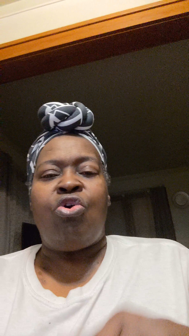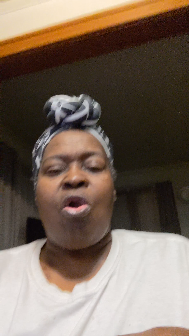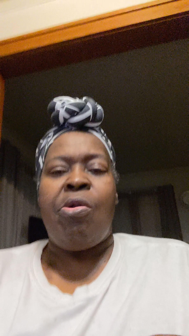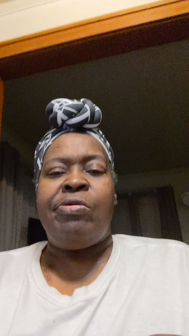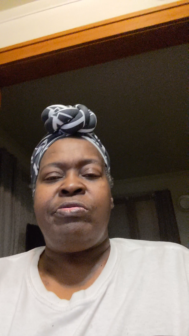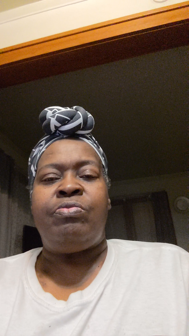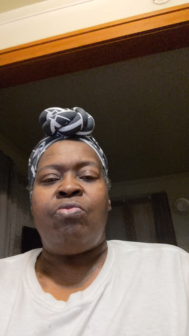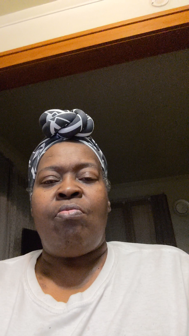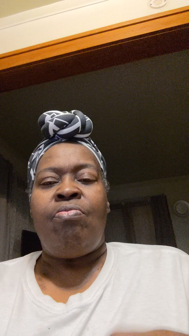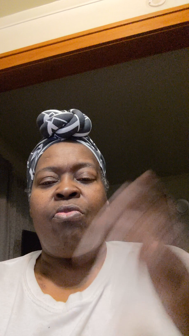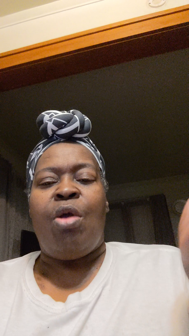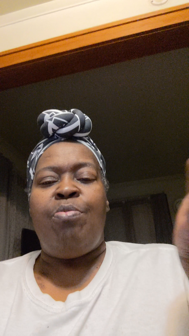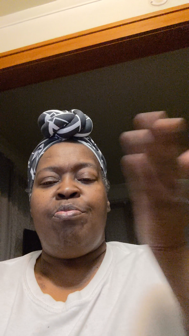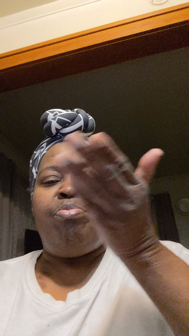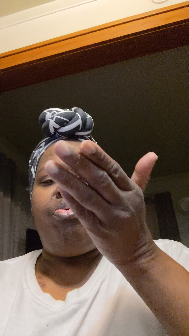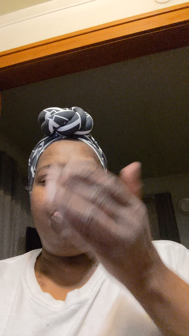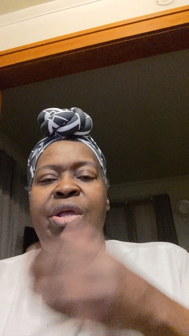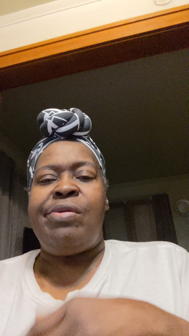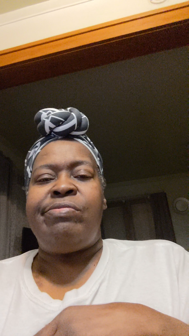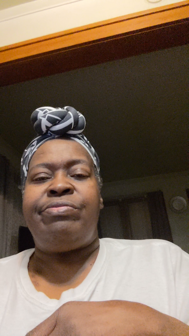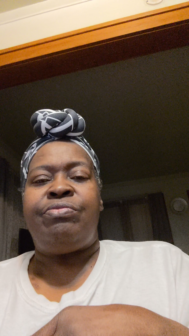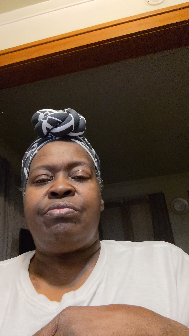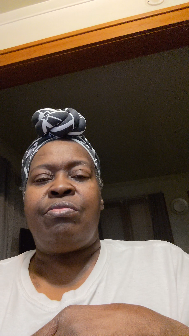bring